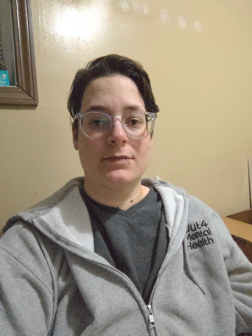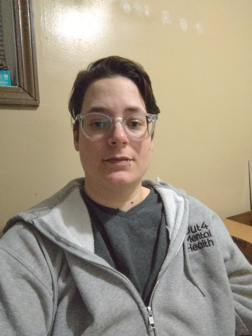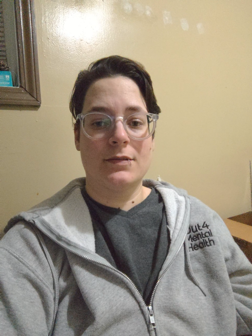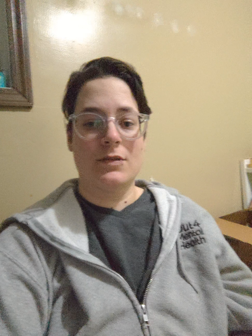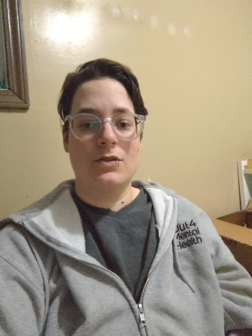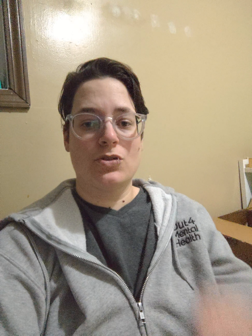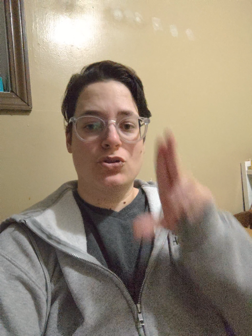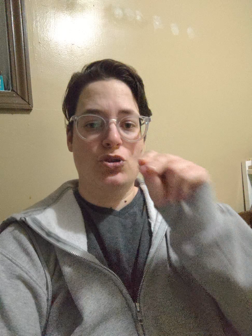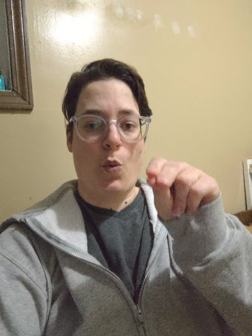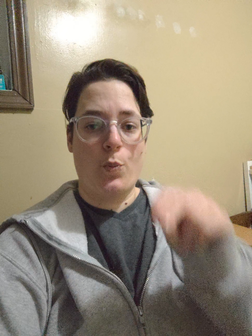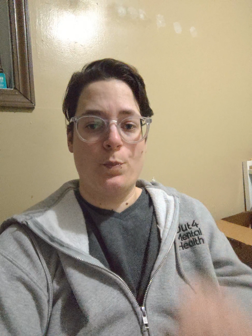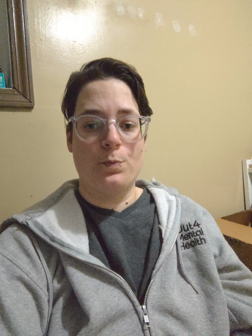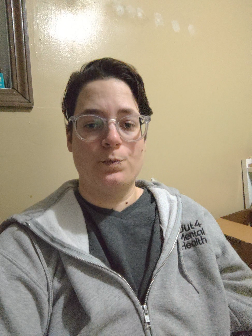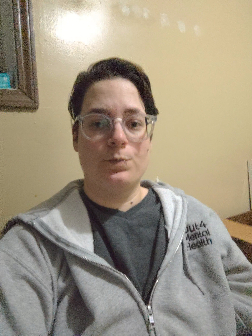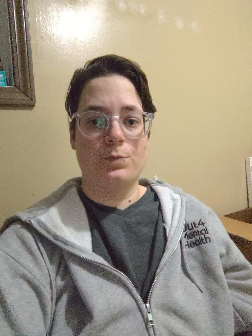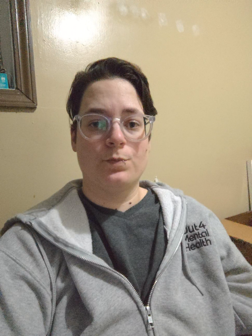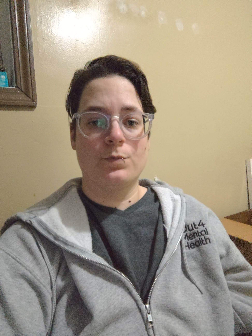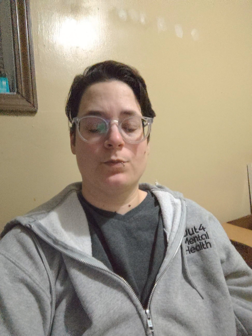no